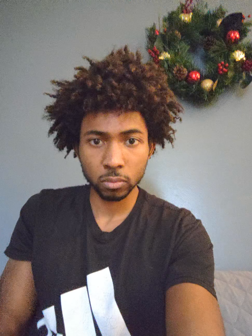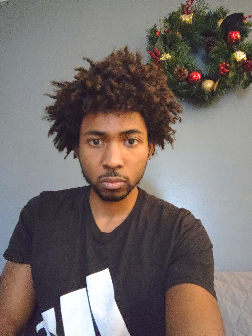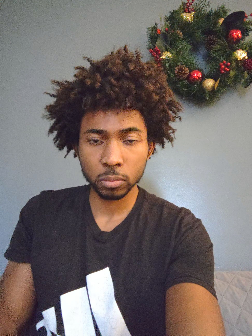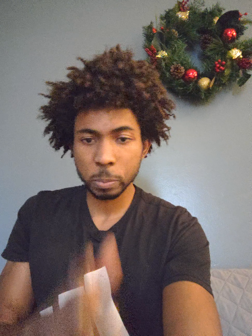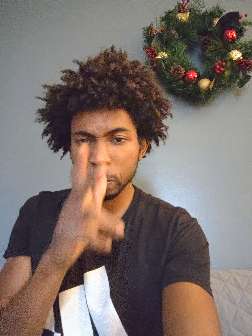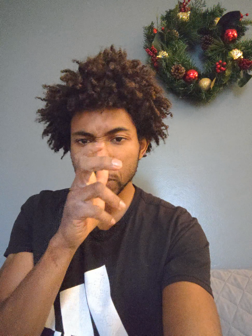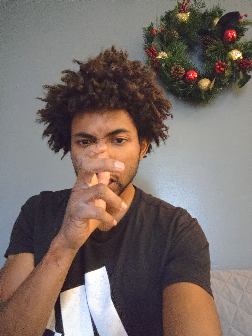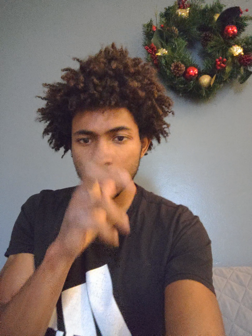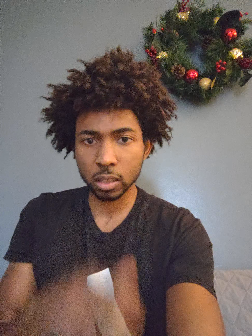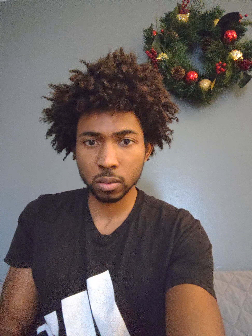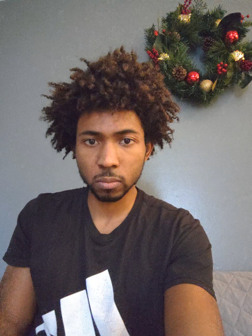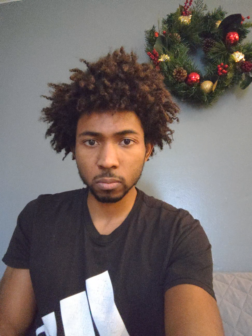bug